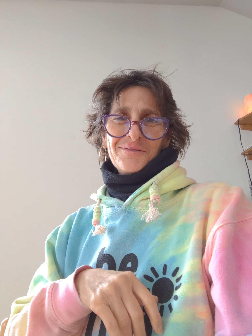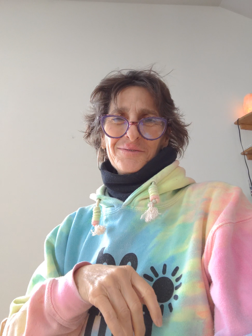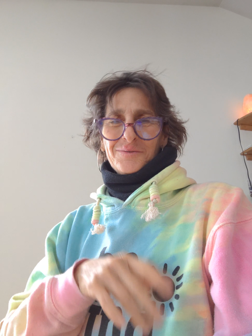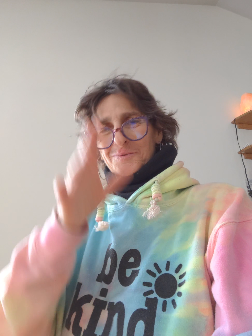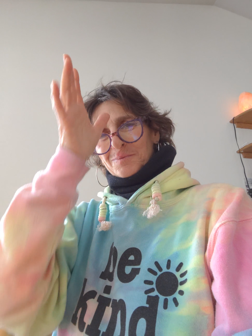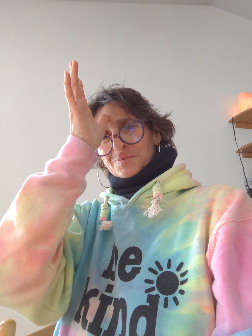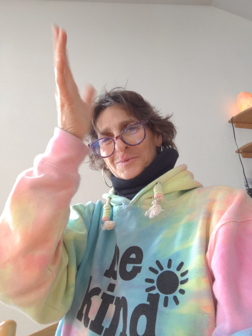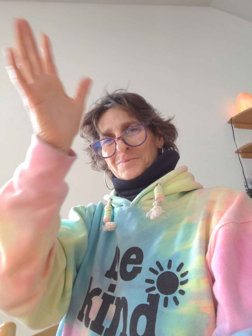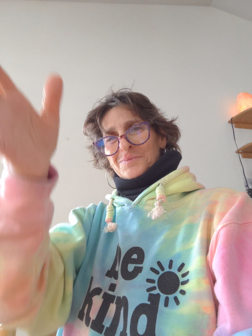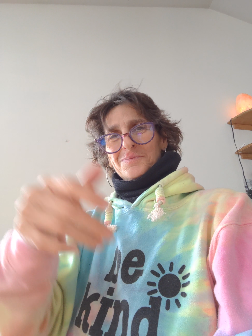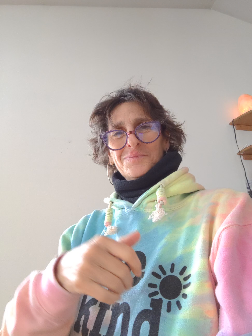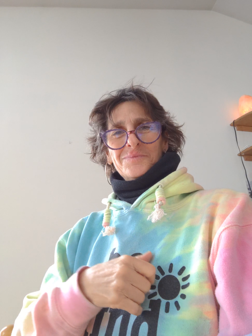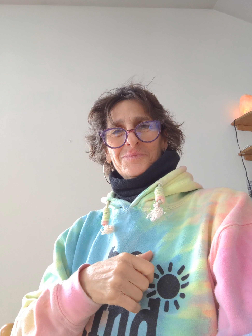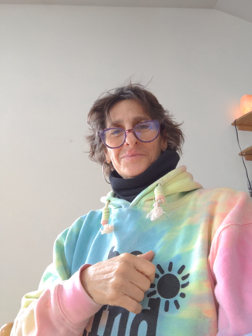grandpa